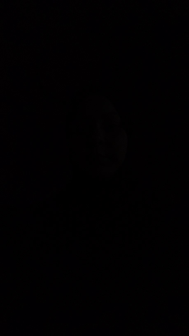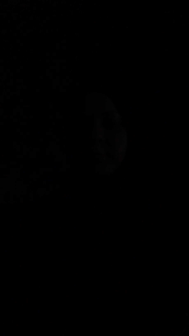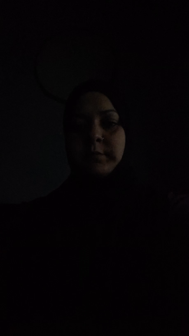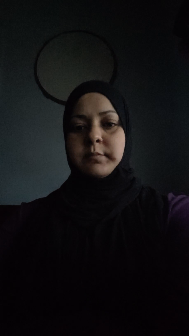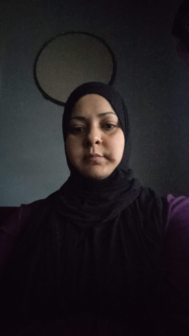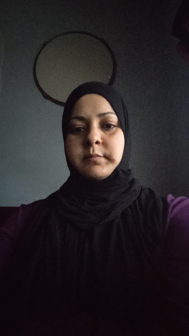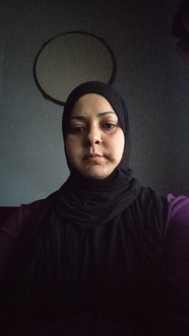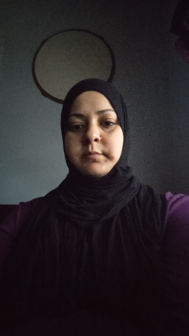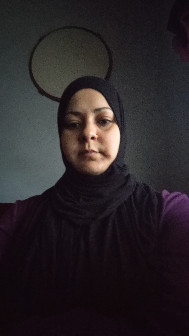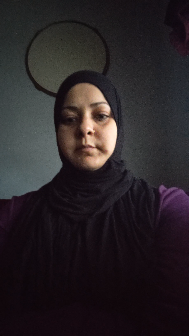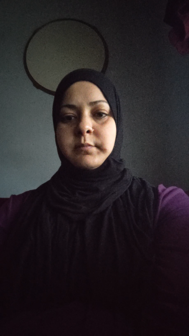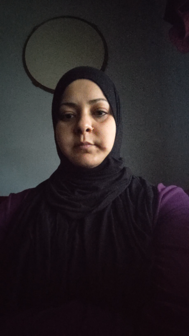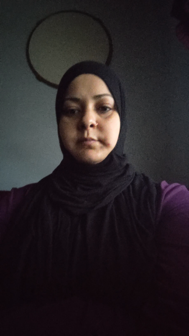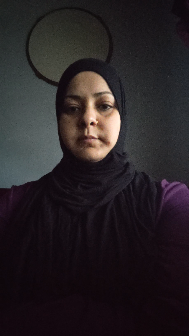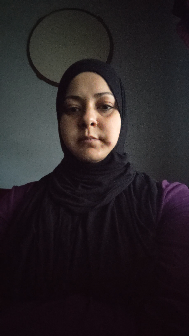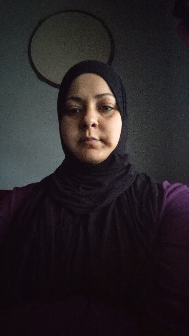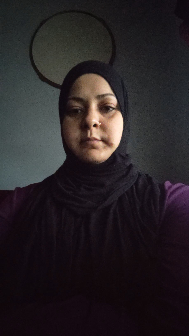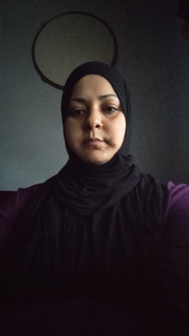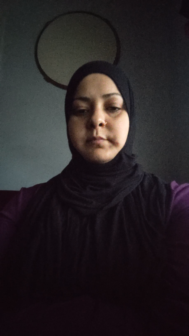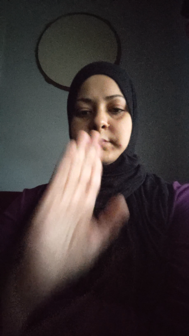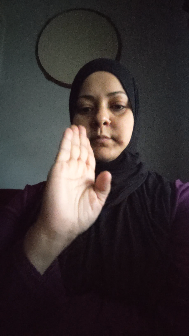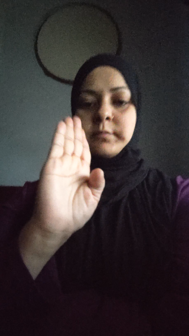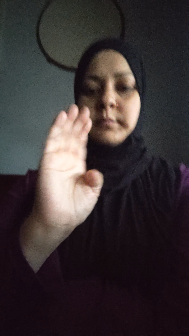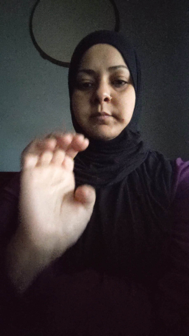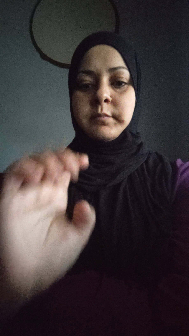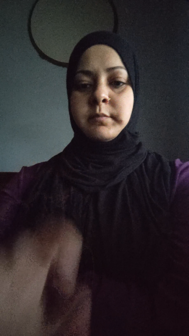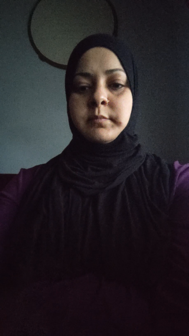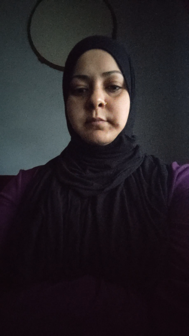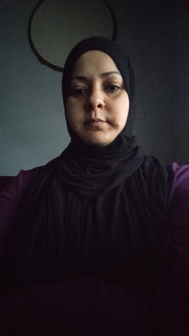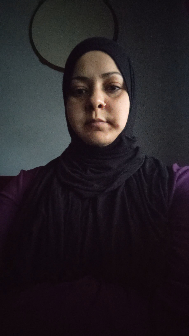be